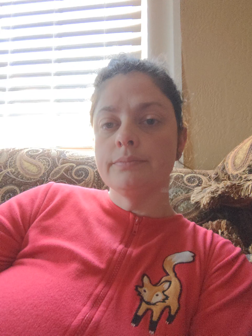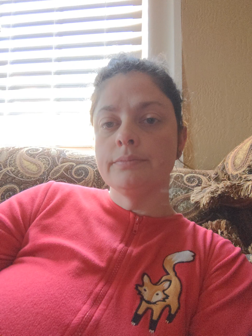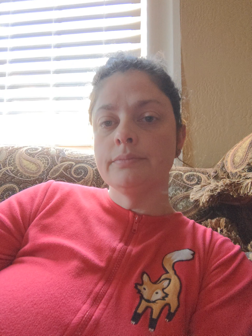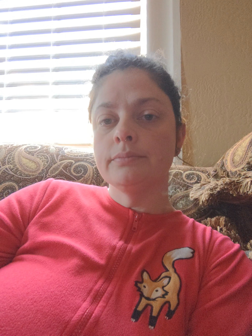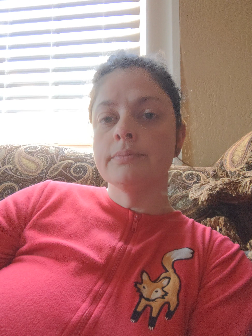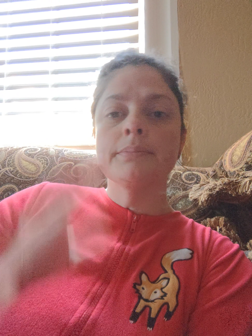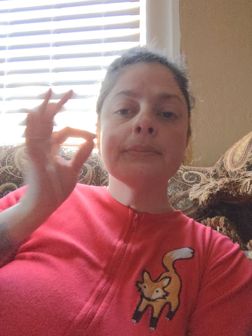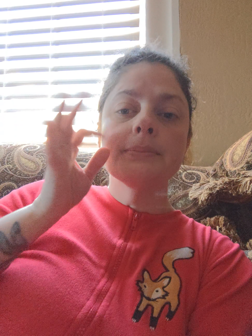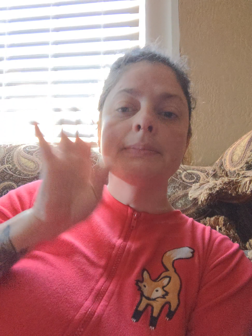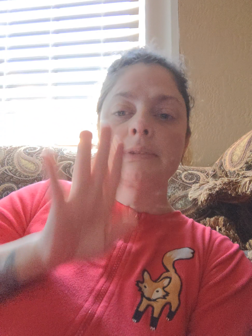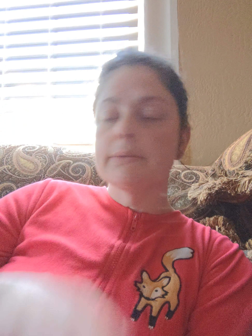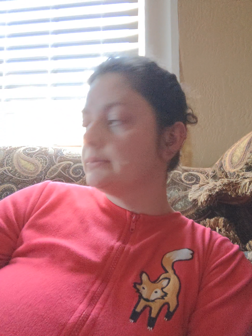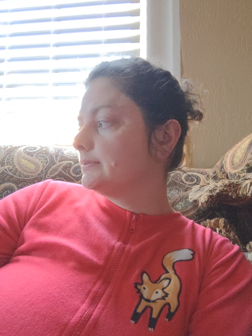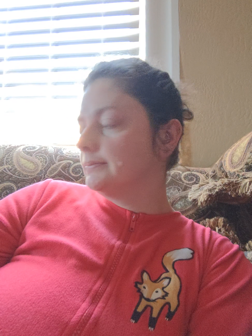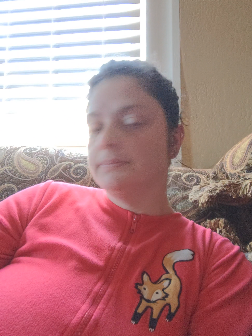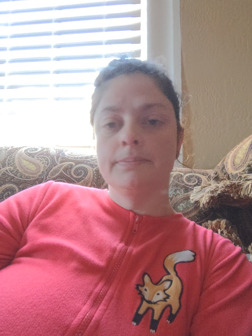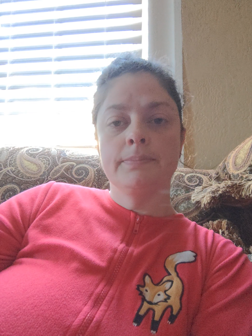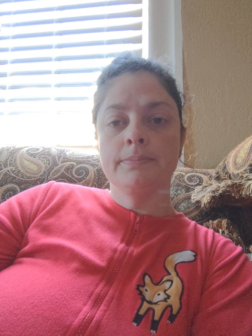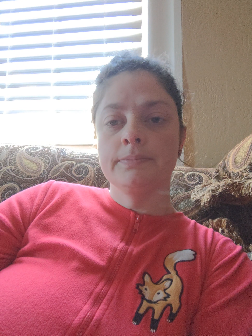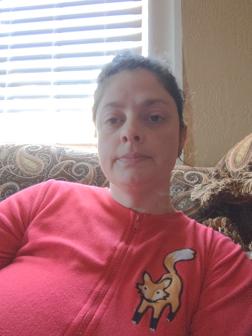bee